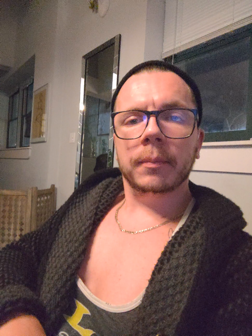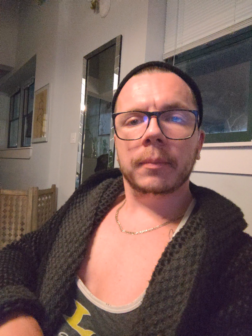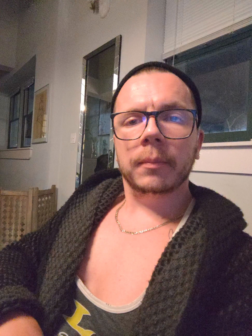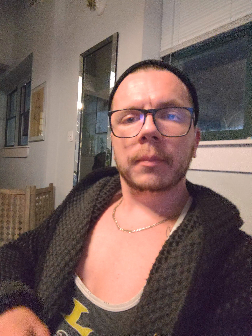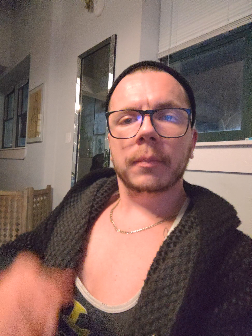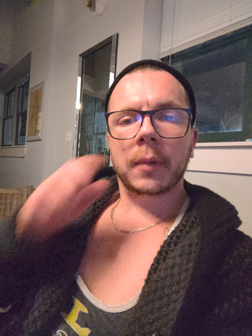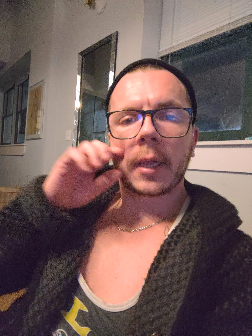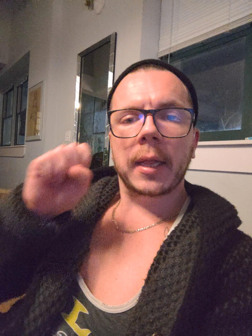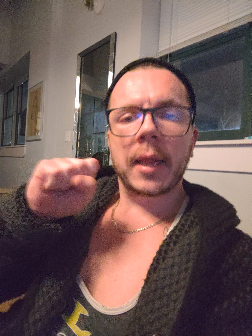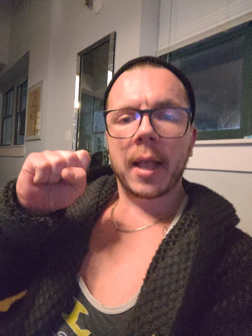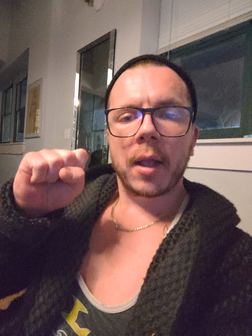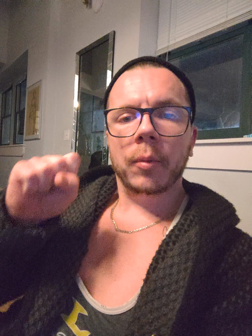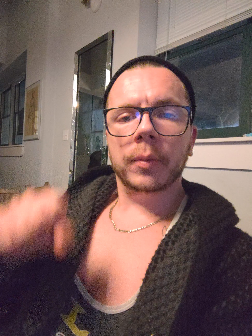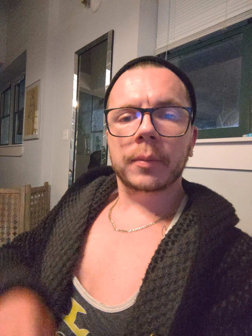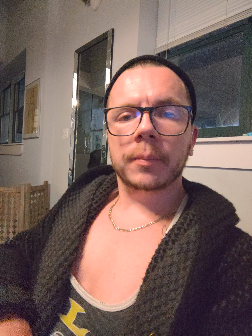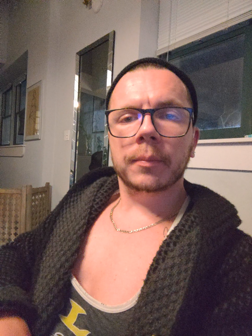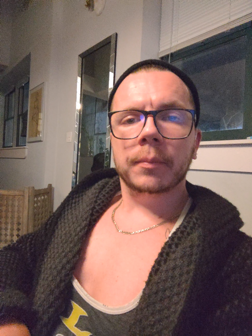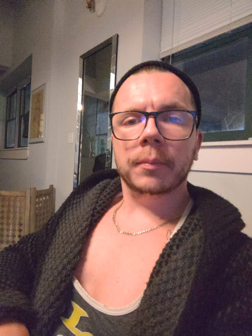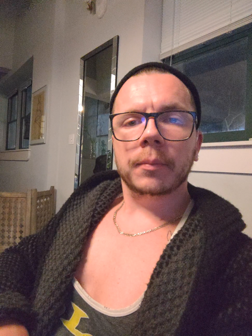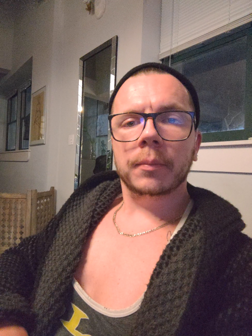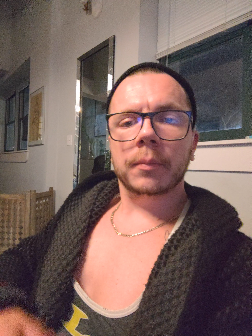loud